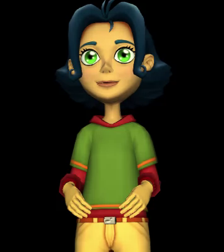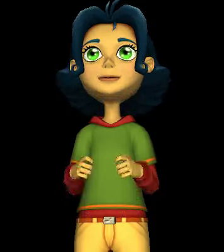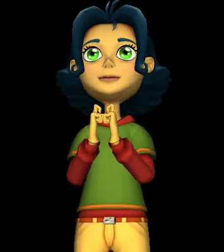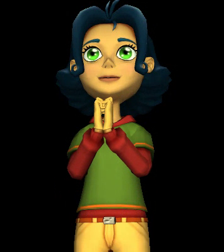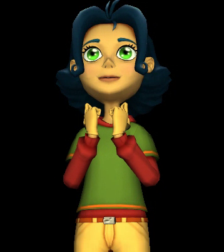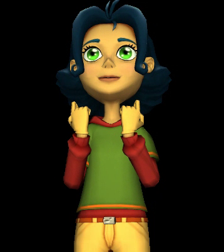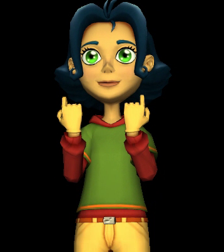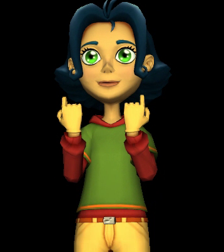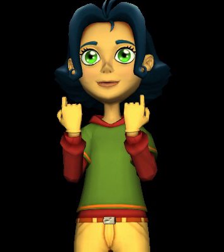صحف